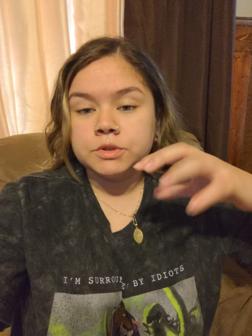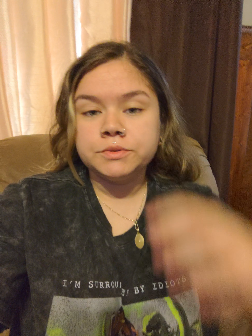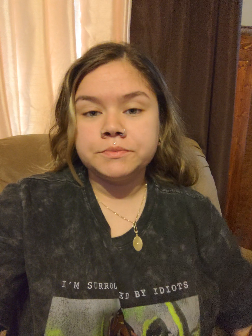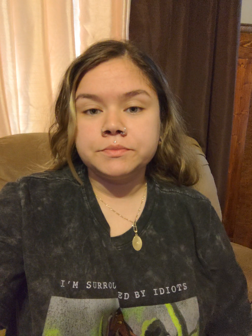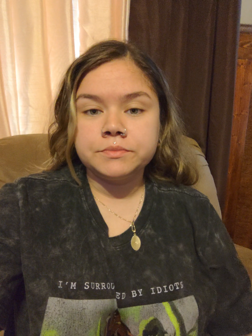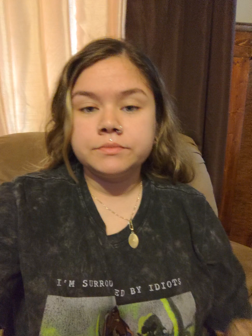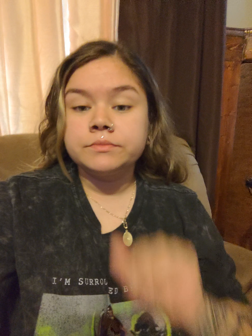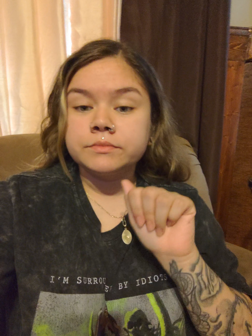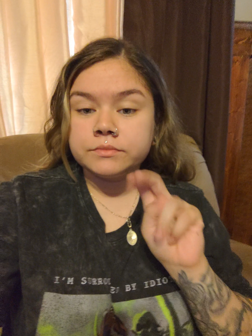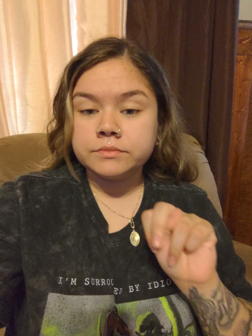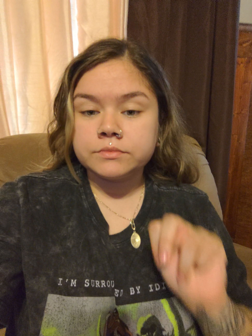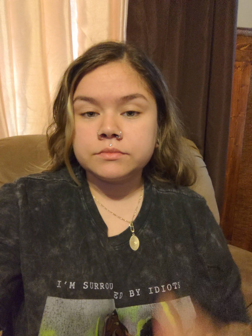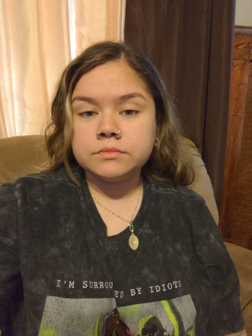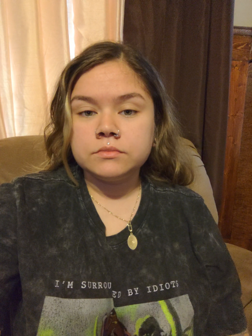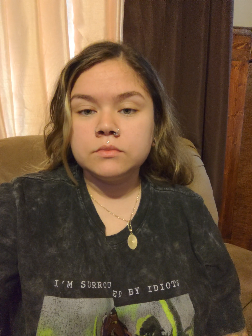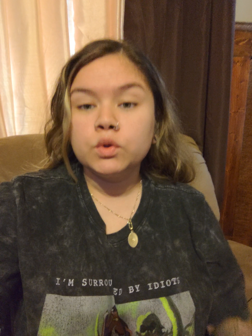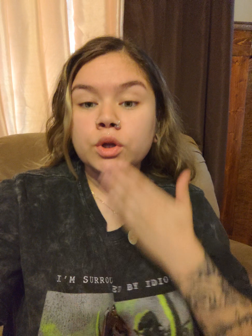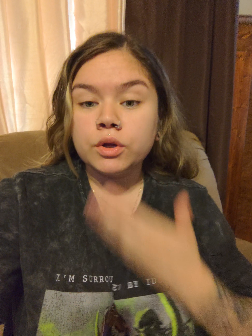an